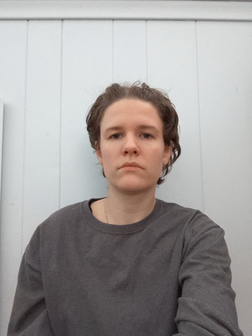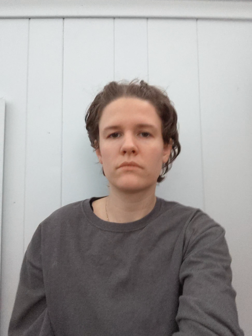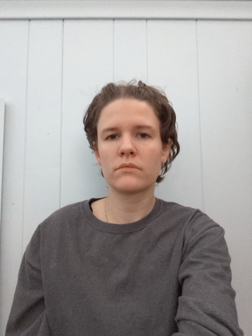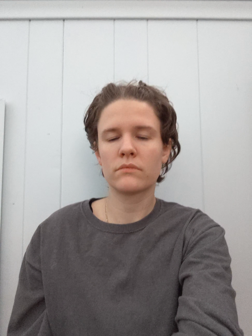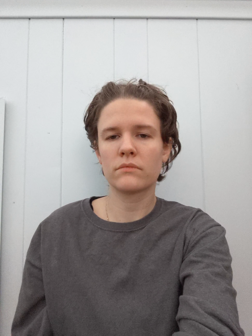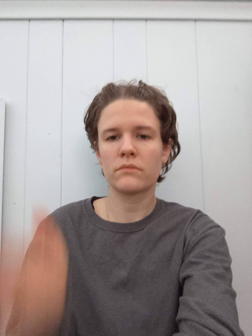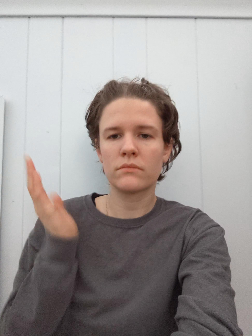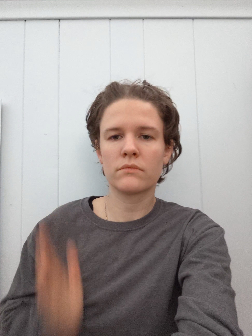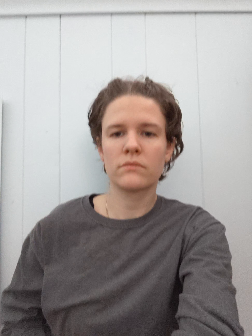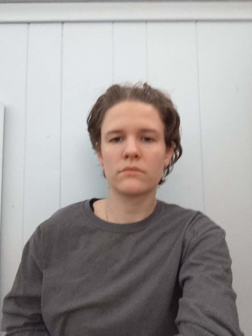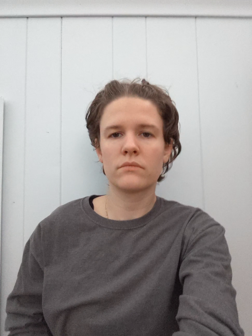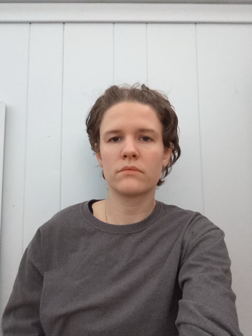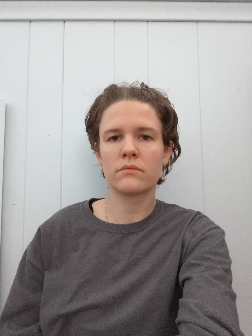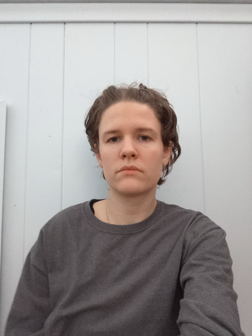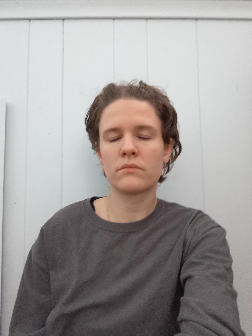beside